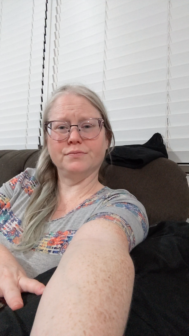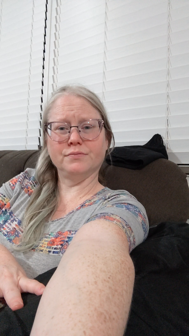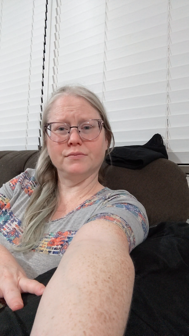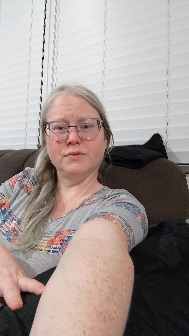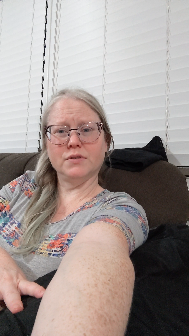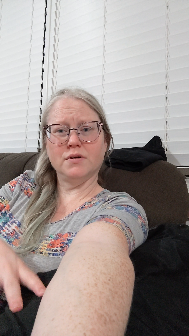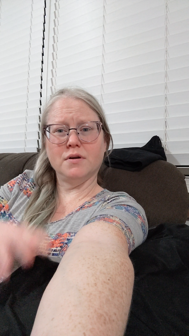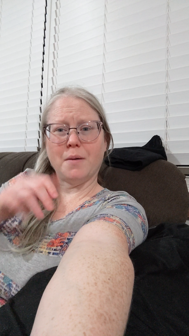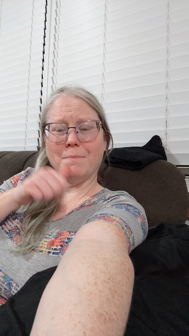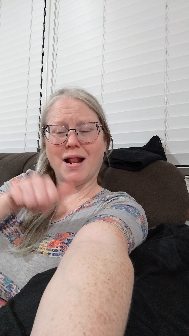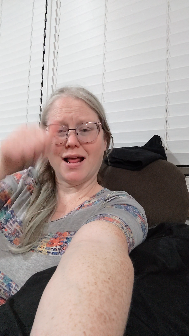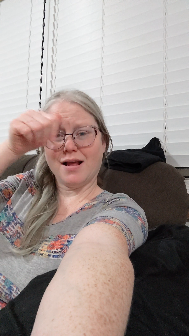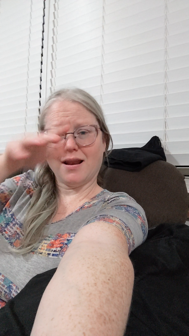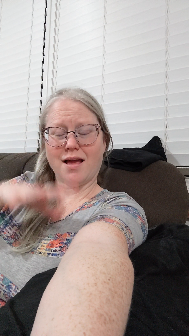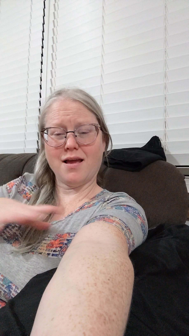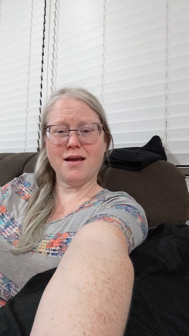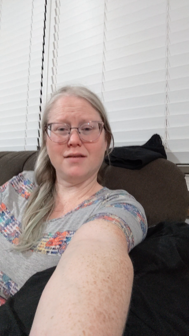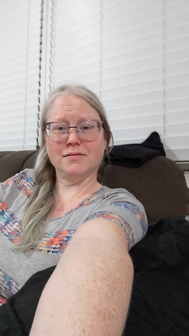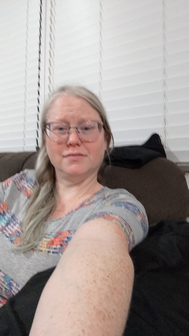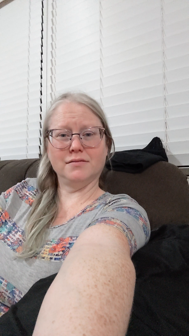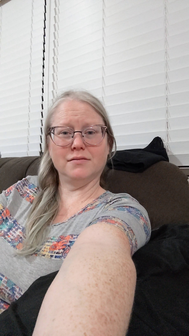mailman